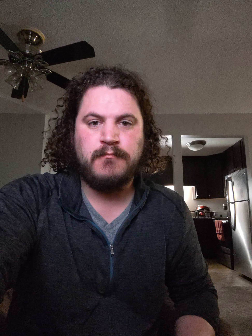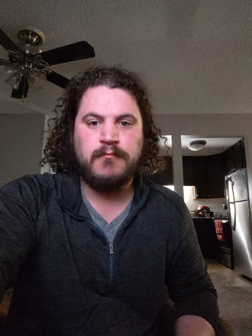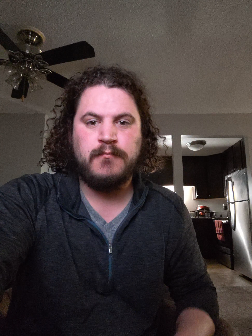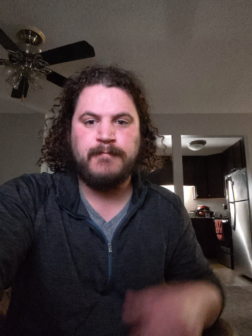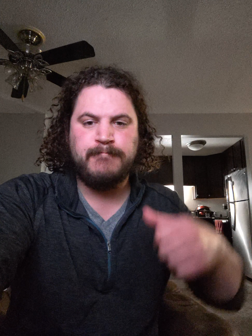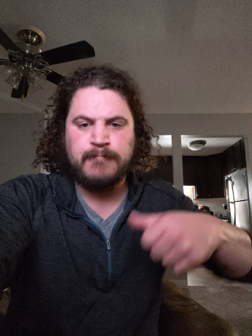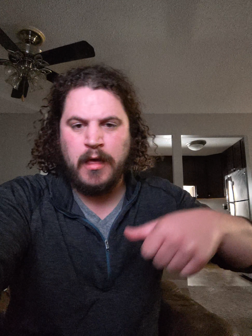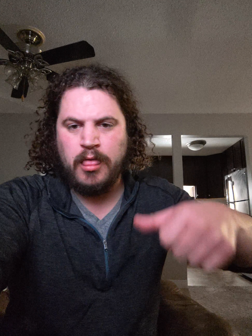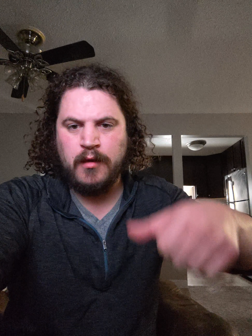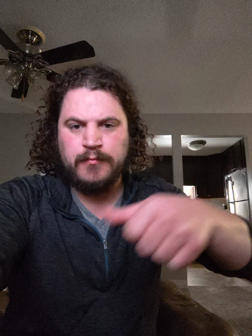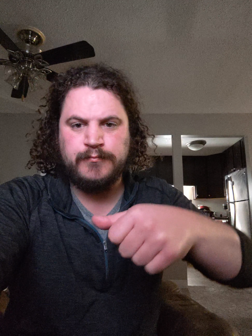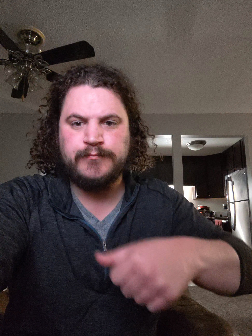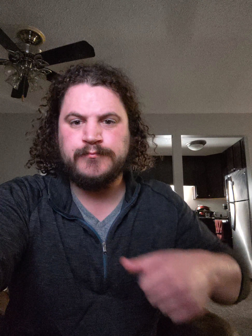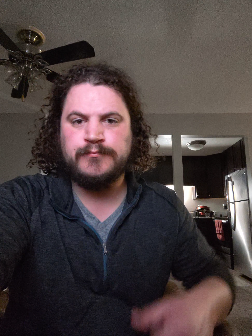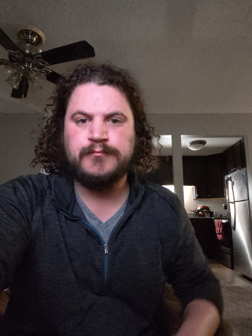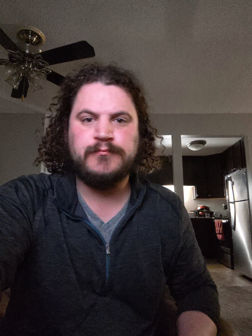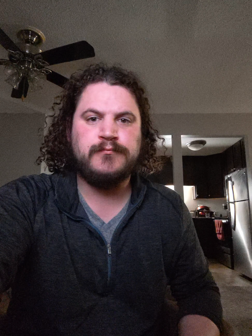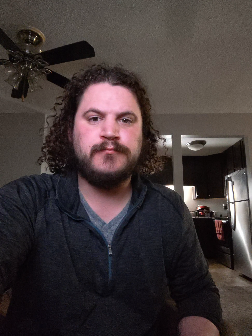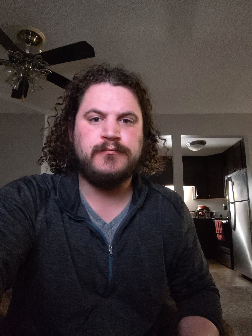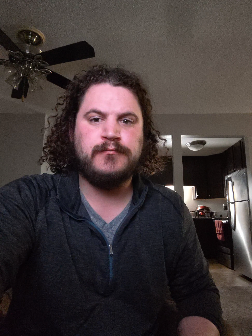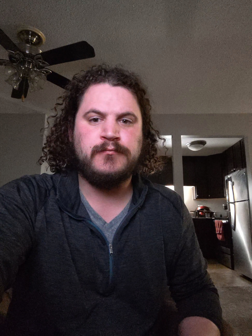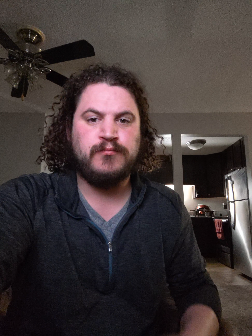puzzle